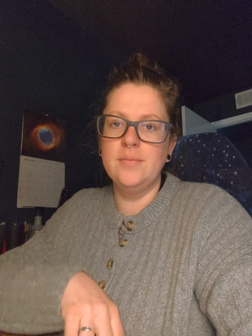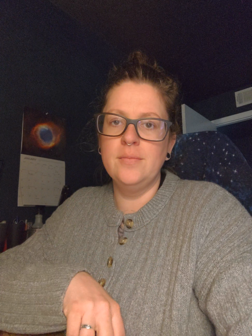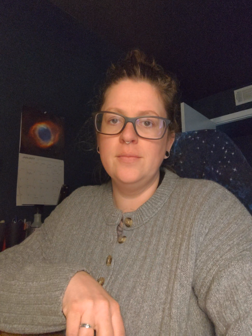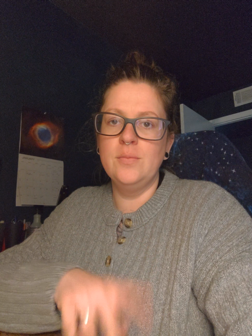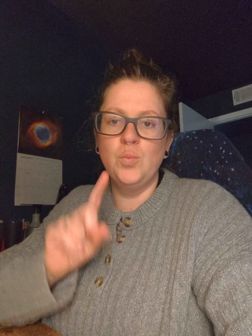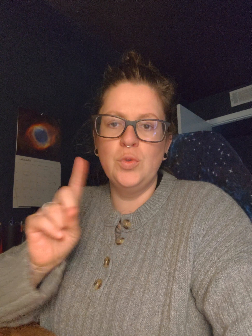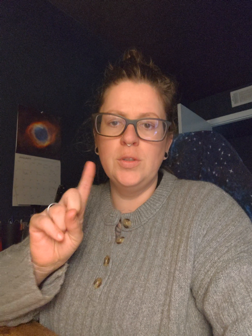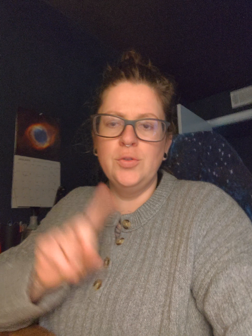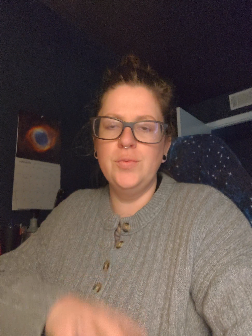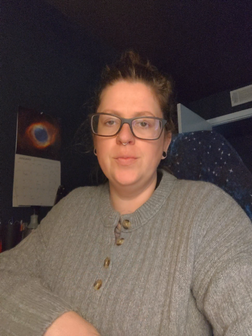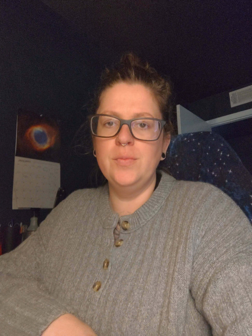where